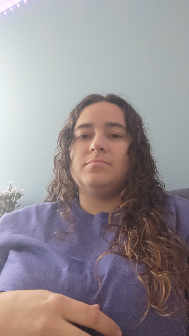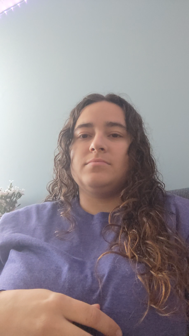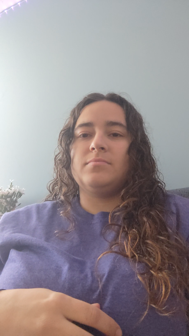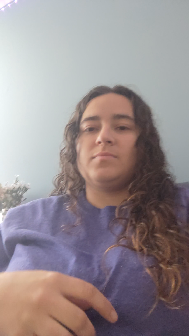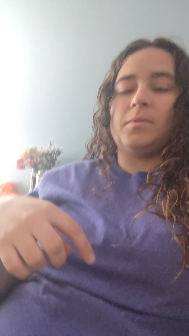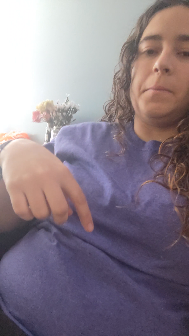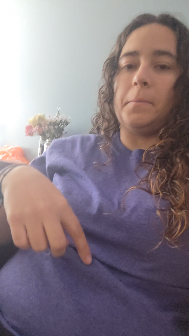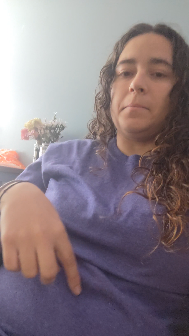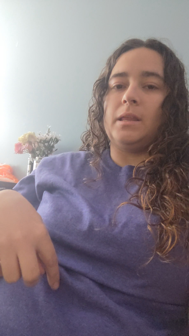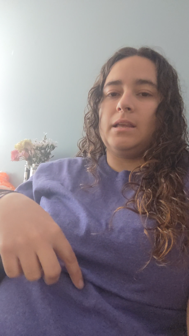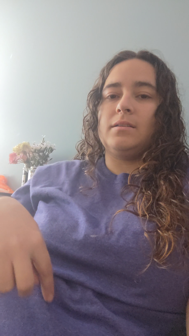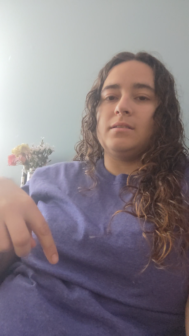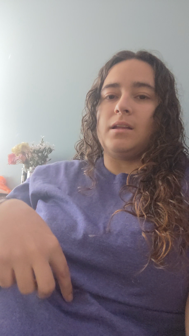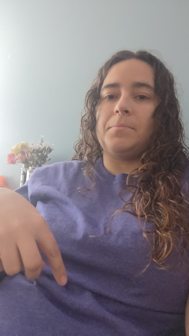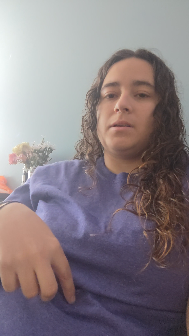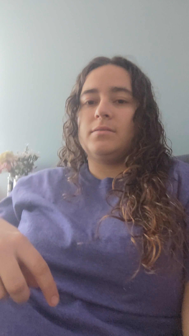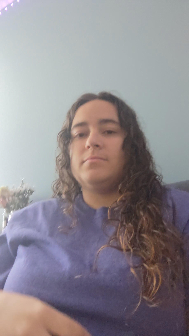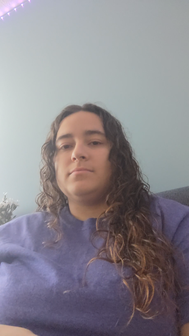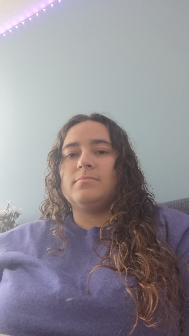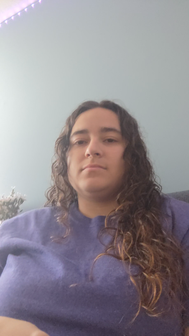belly button